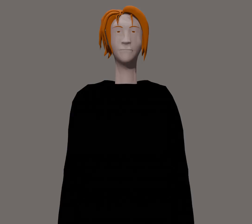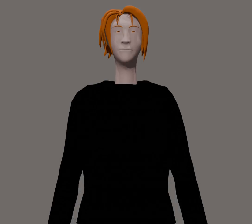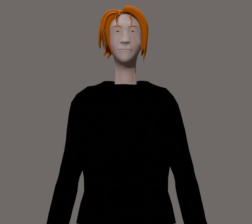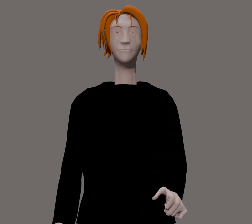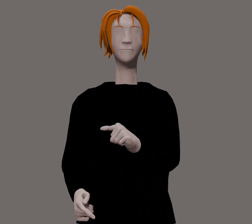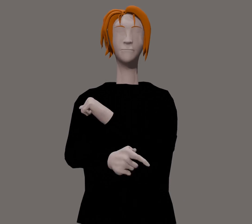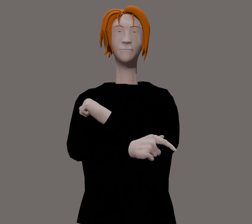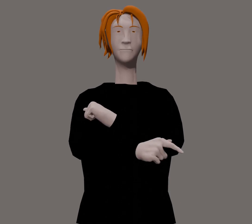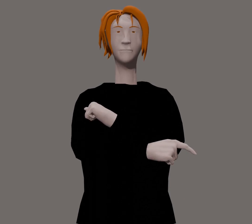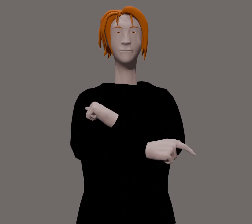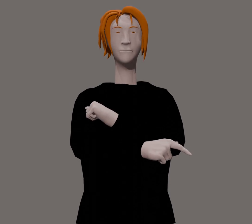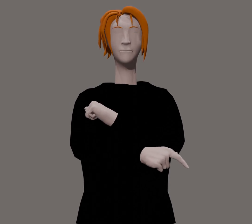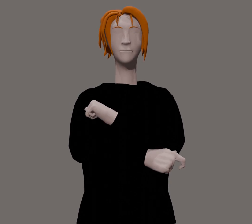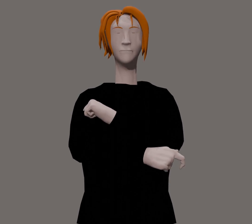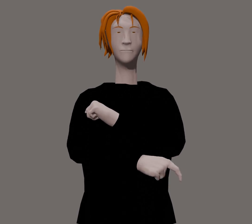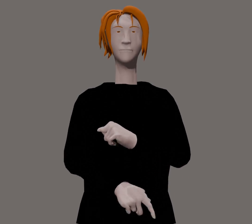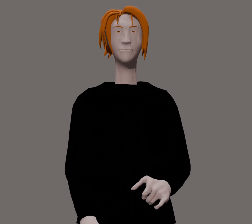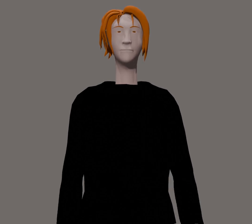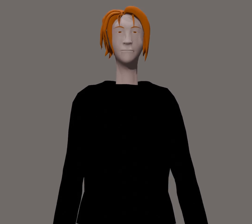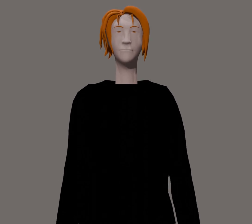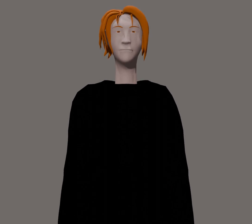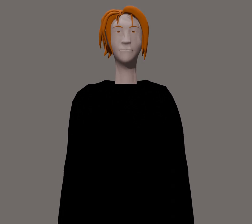Cheat